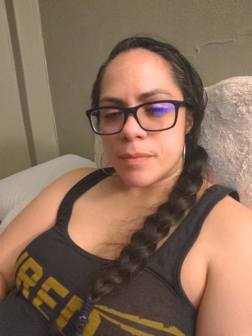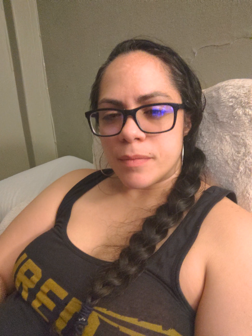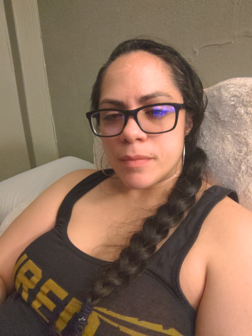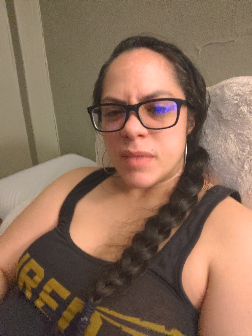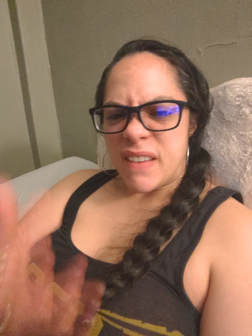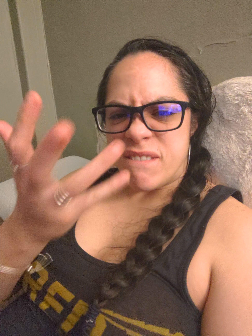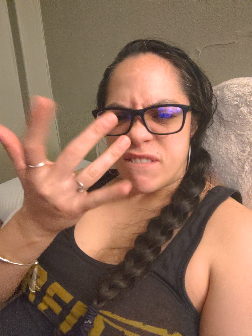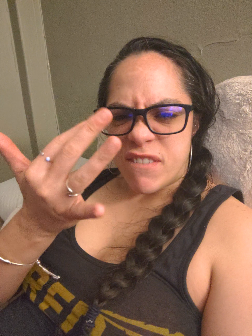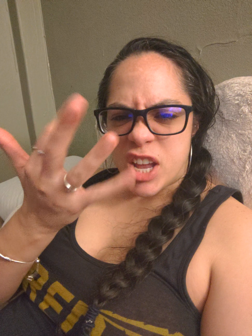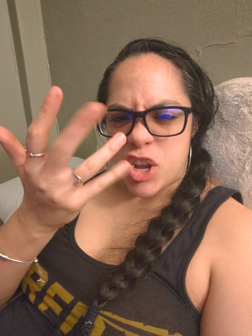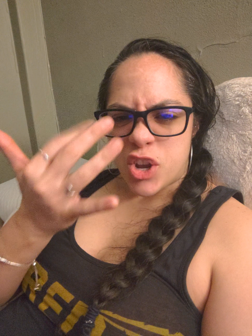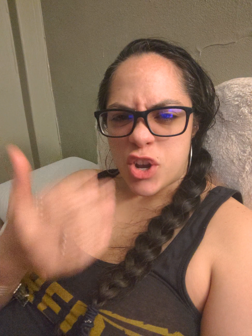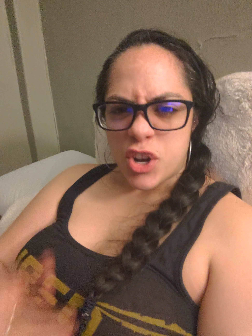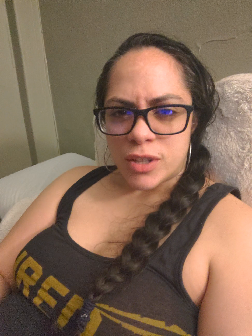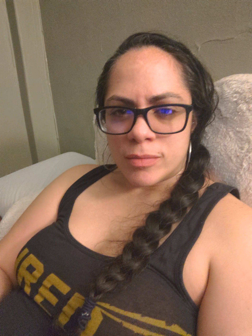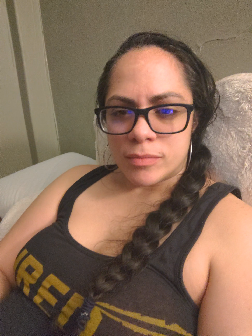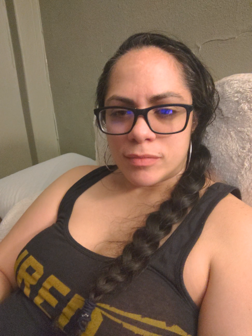finger